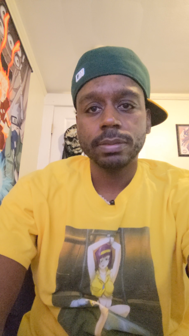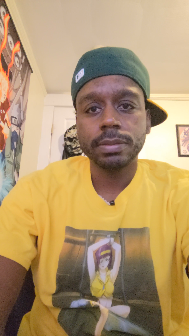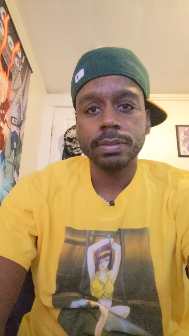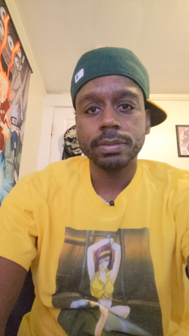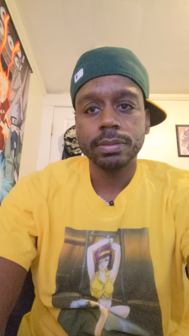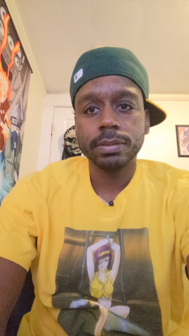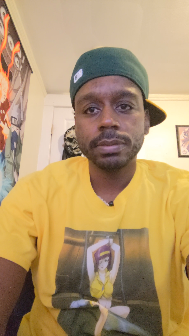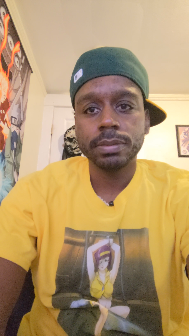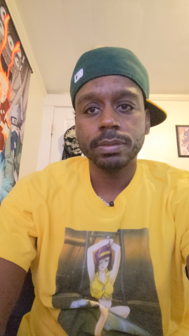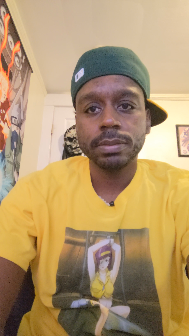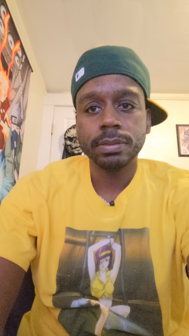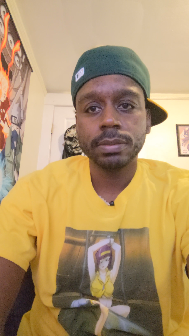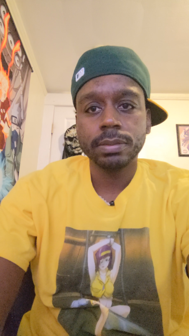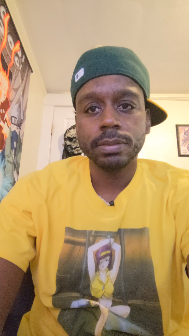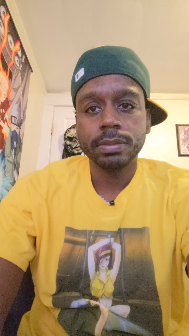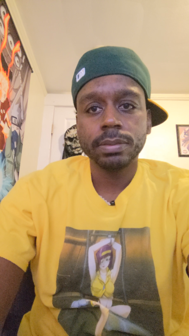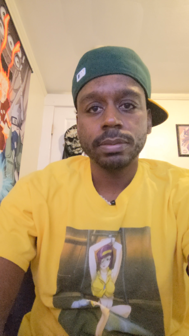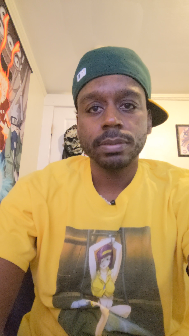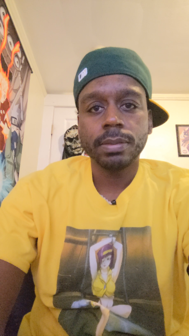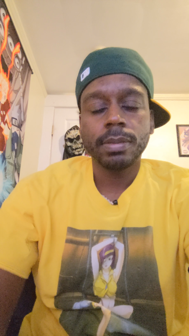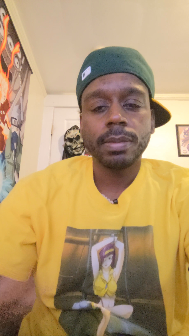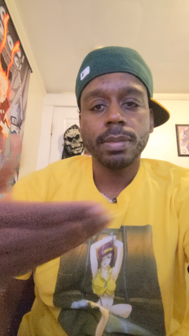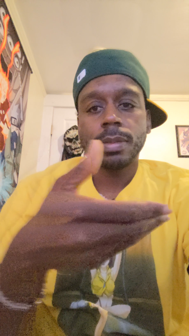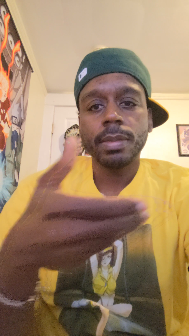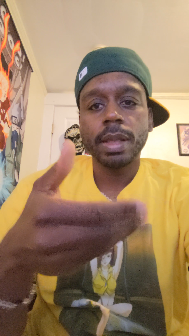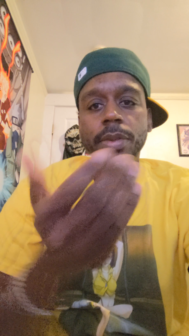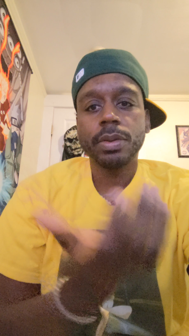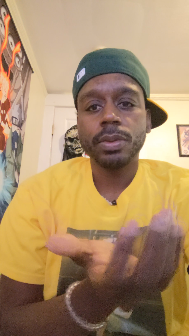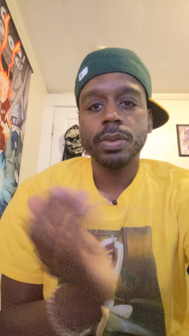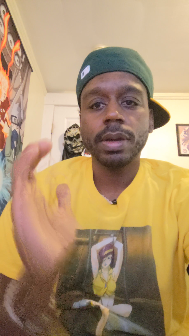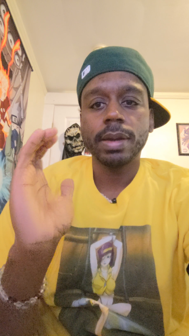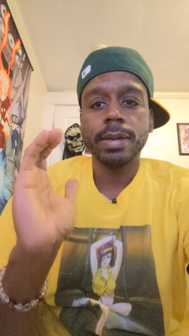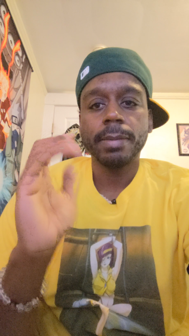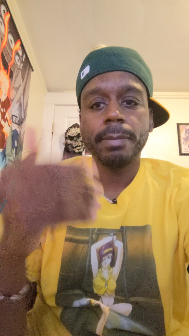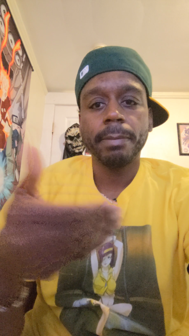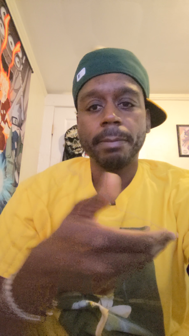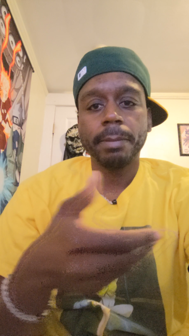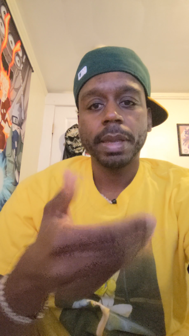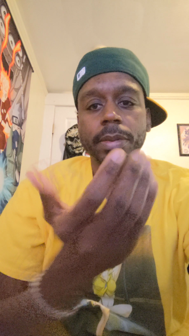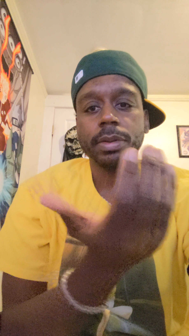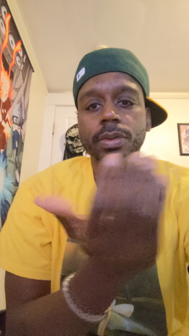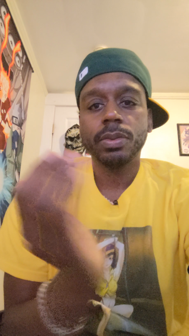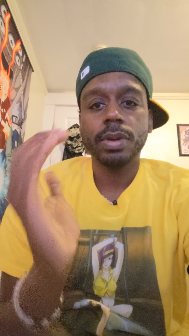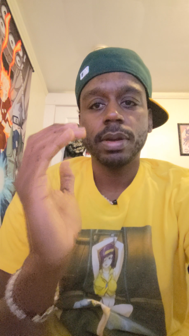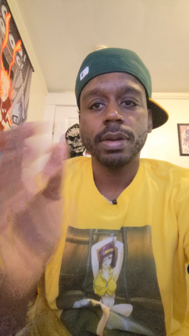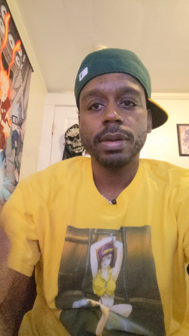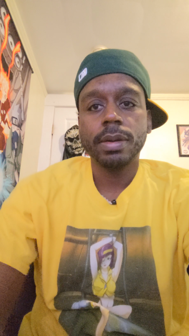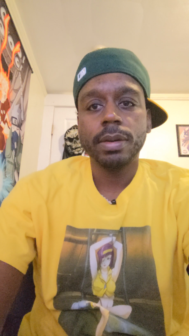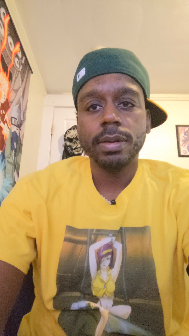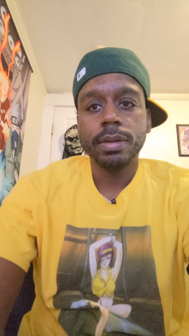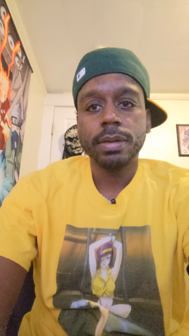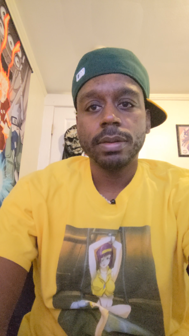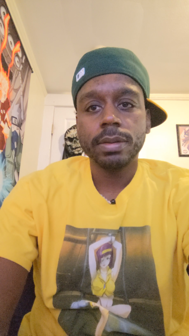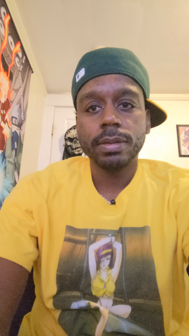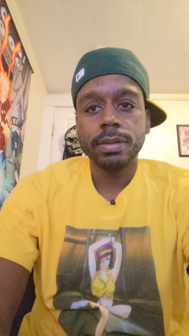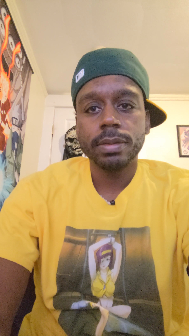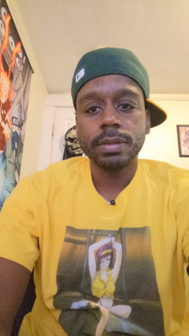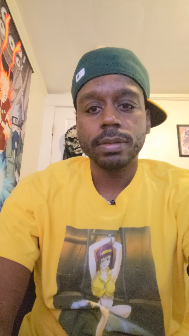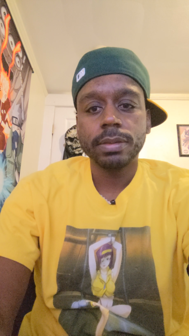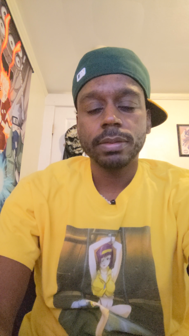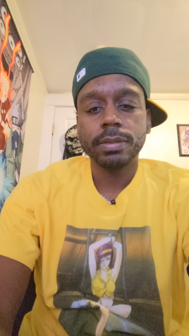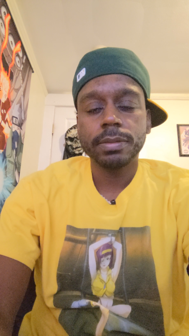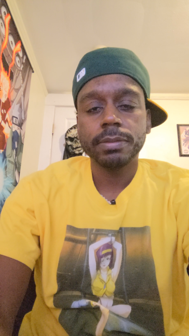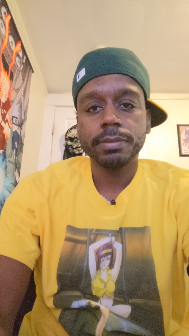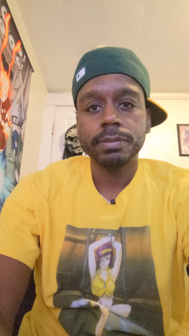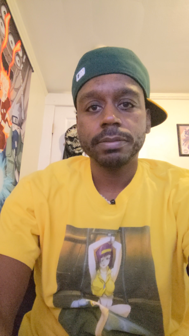crib